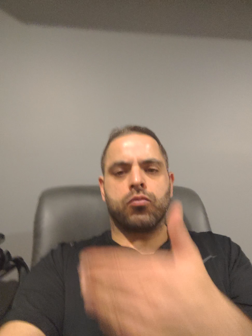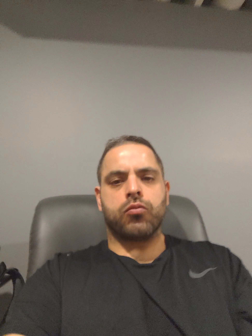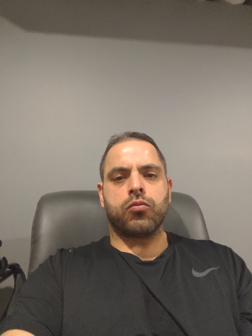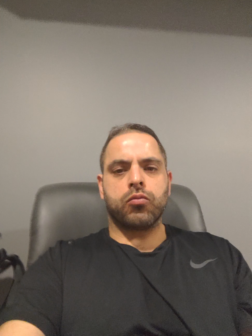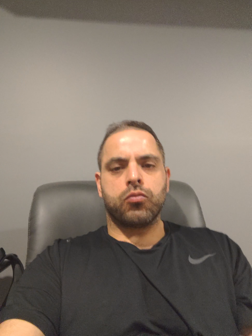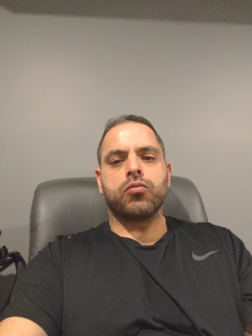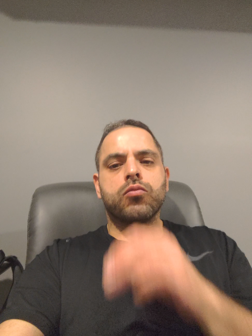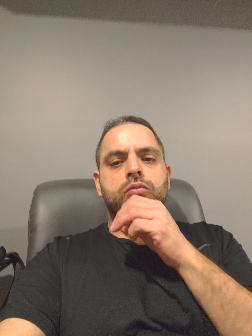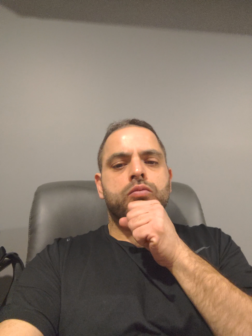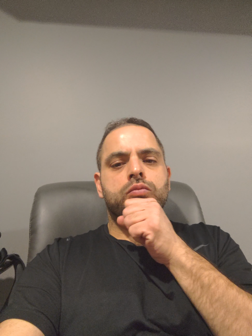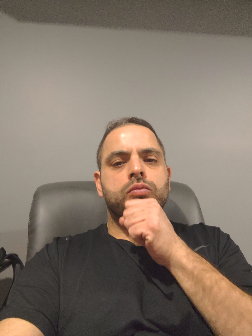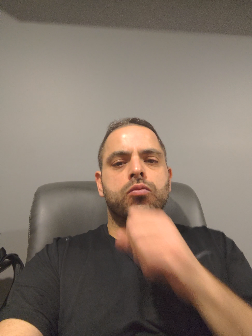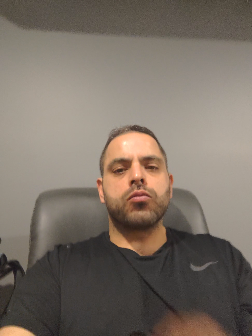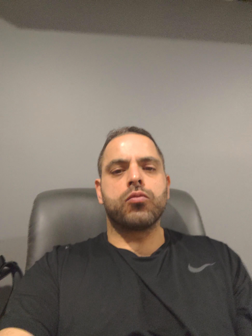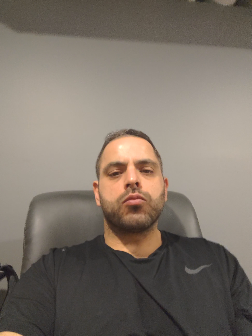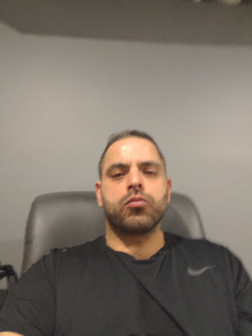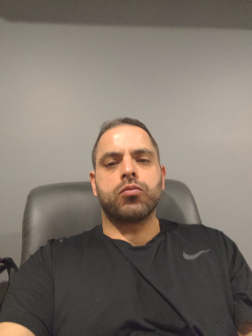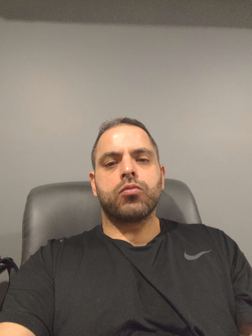orange